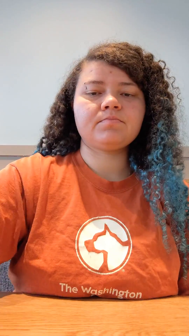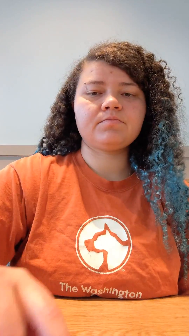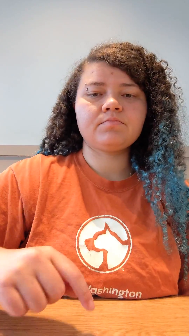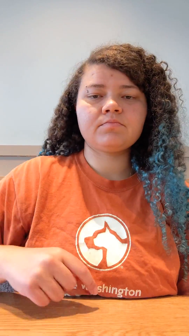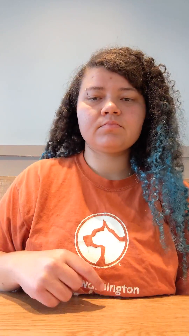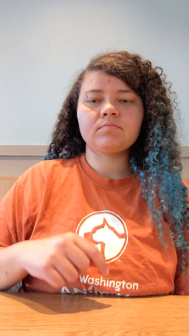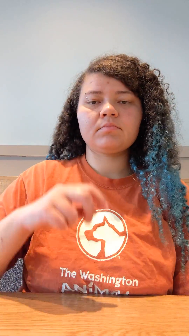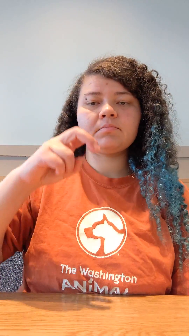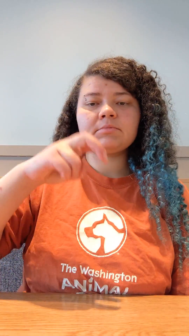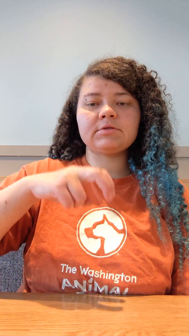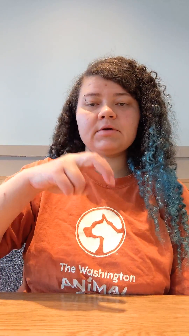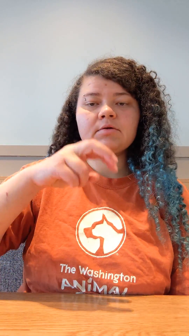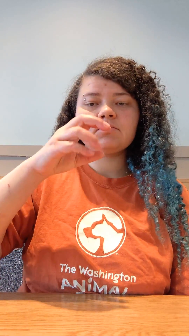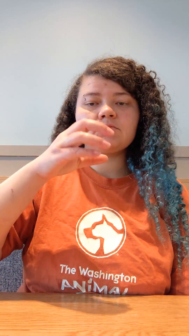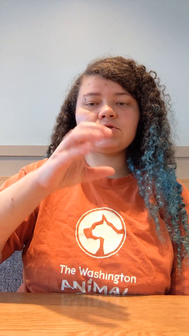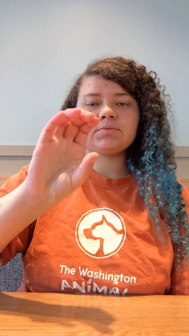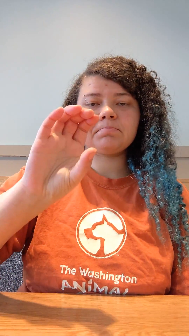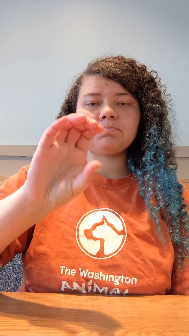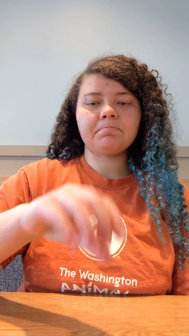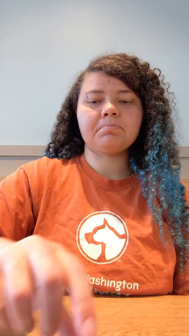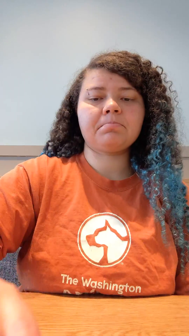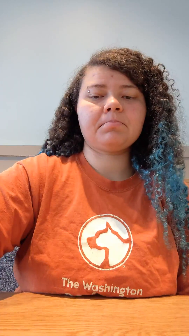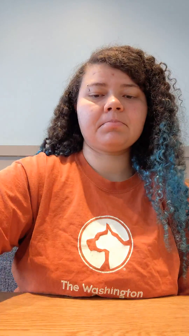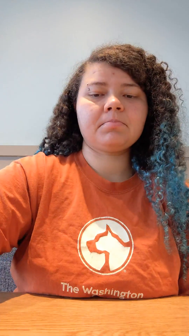potato chip